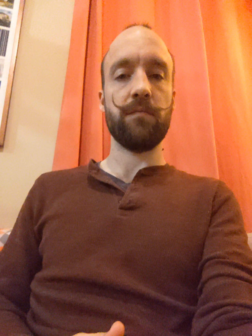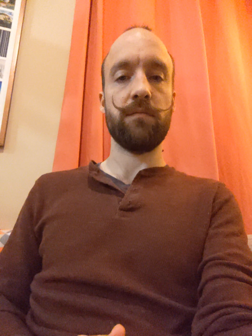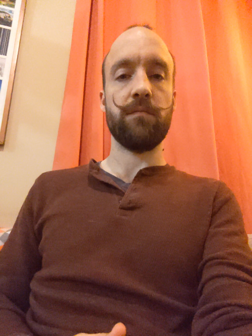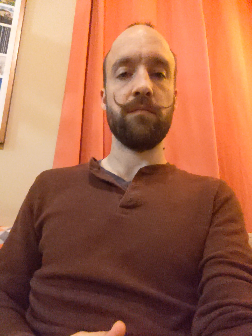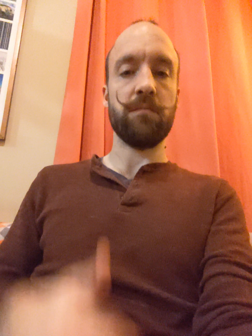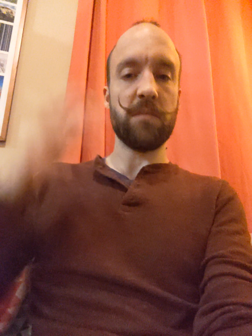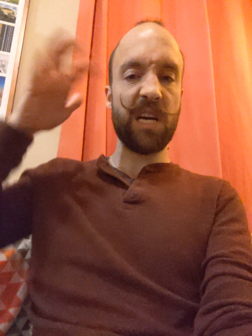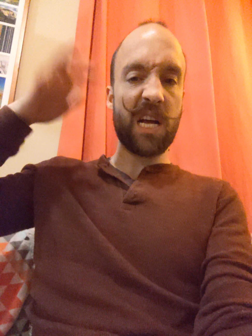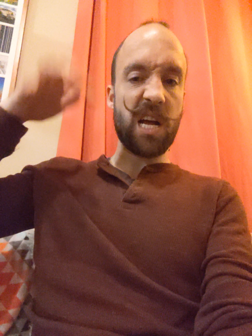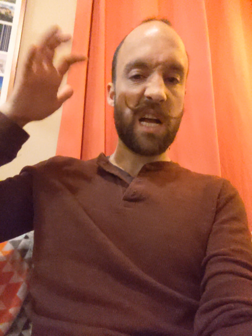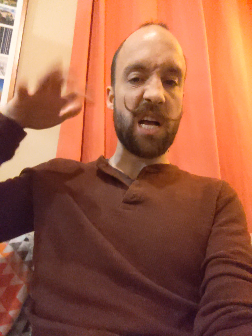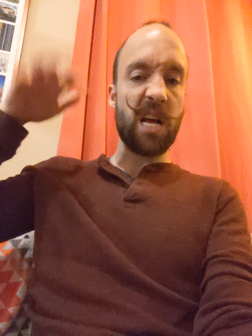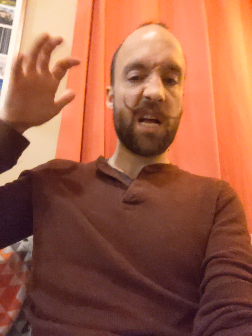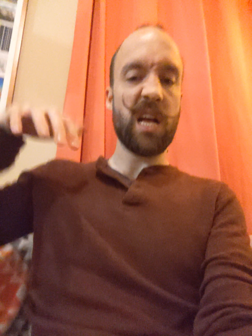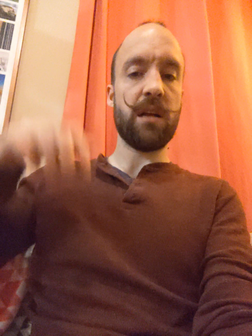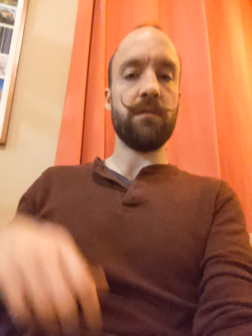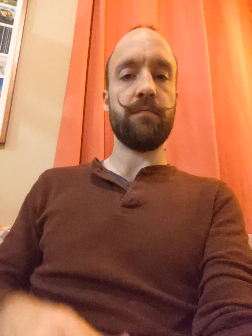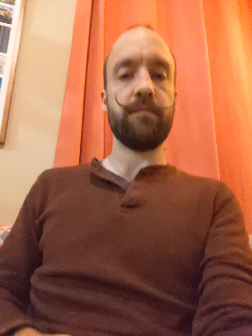rain